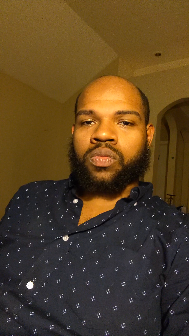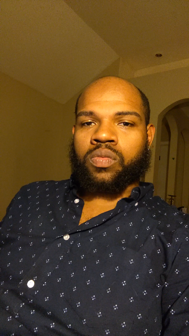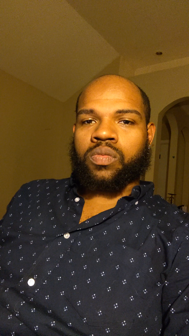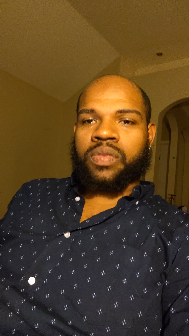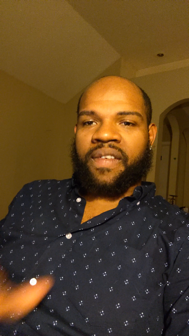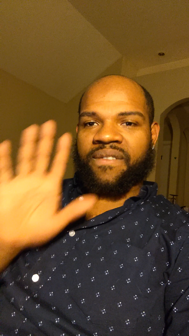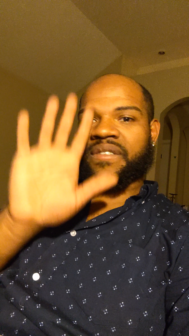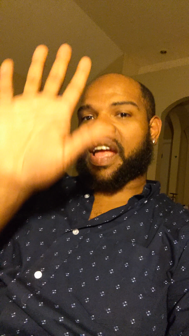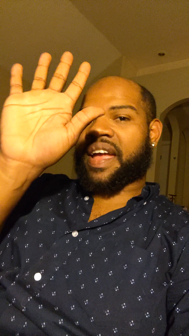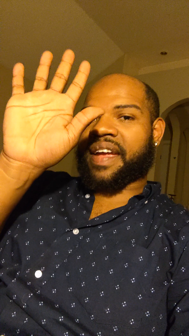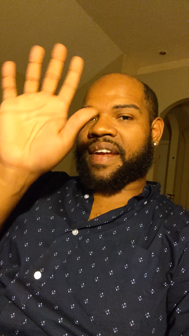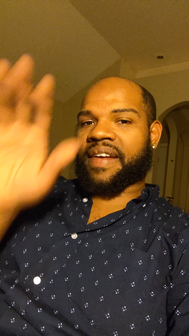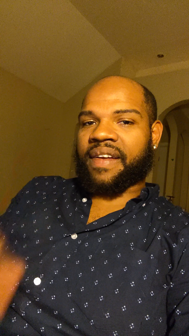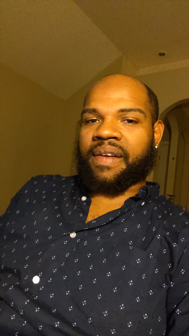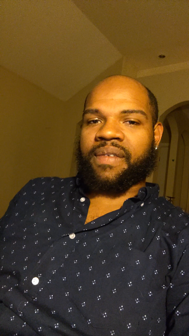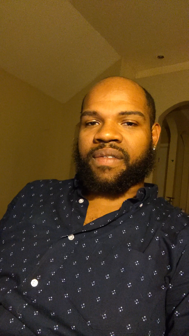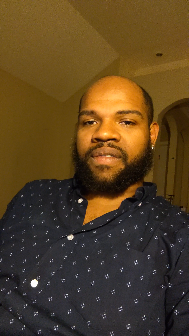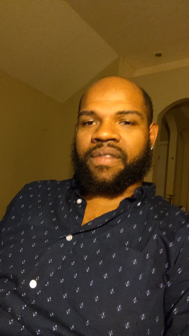give me five